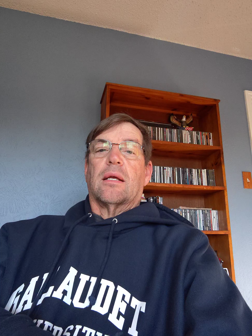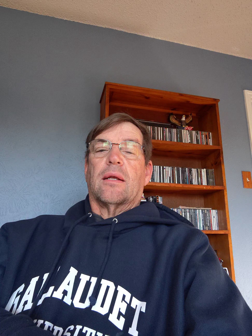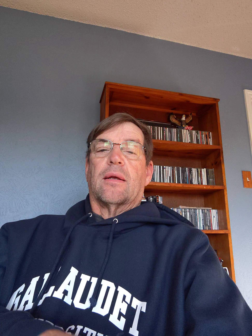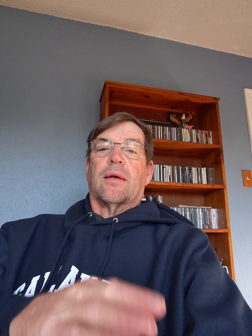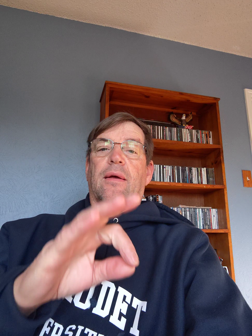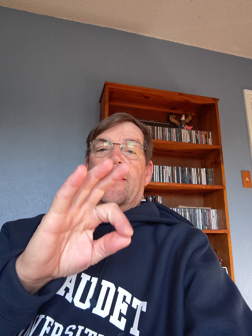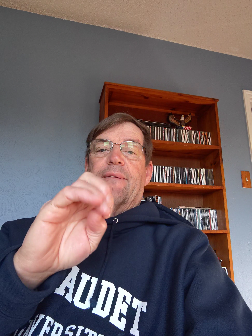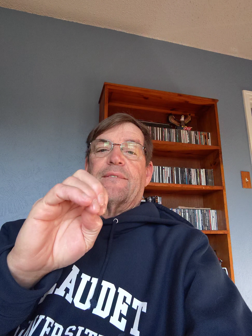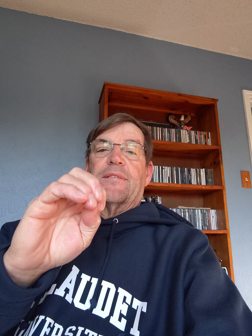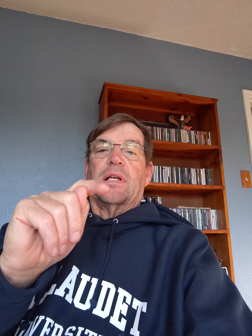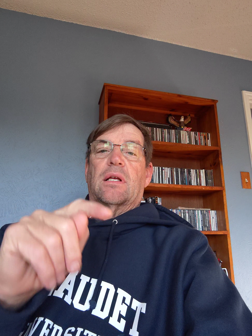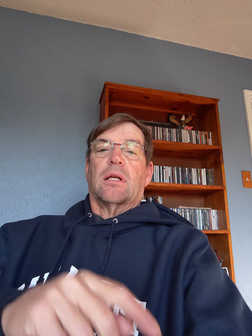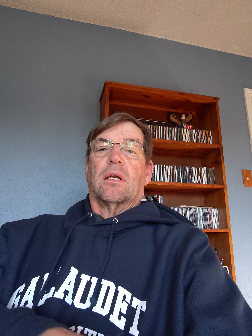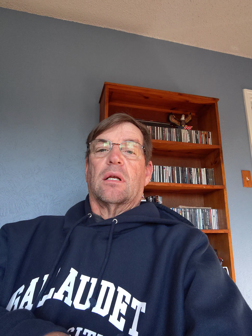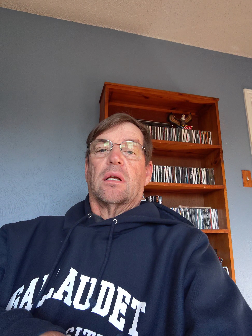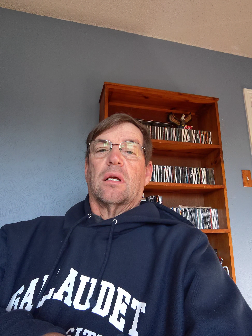feet